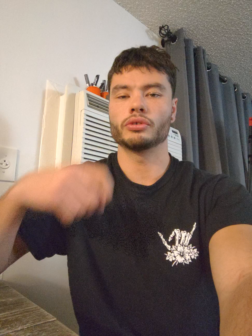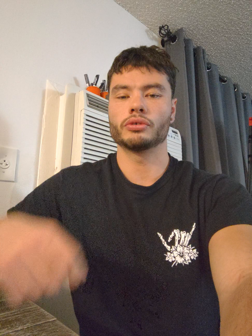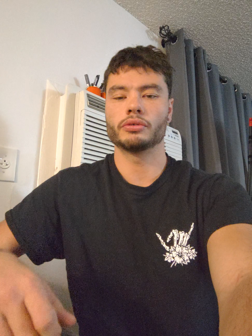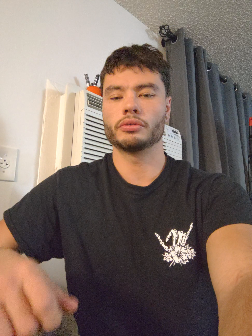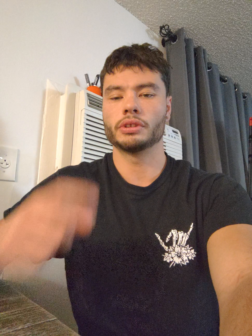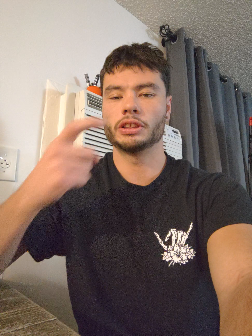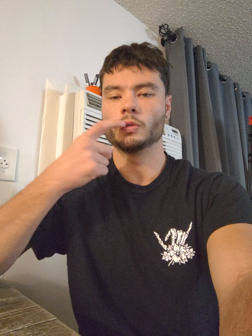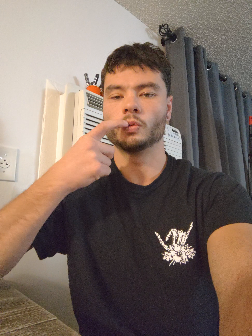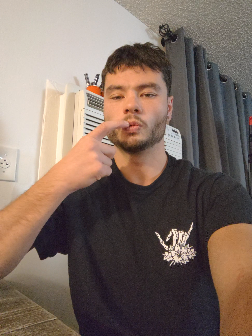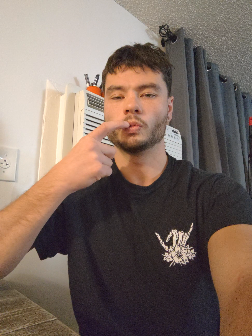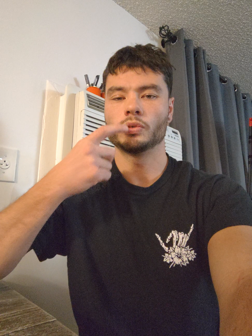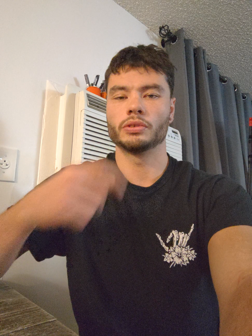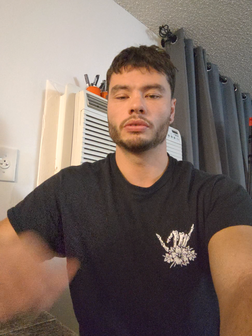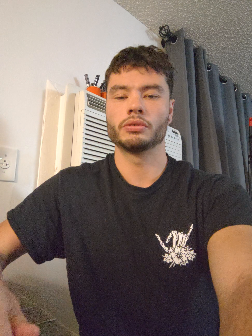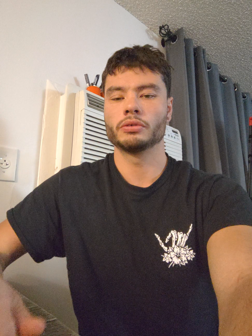tooth